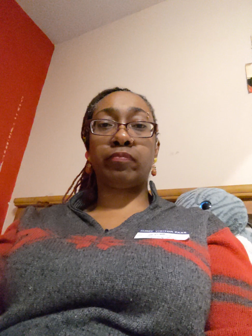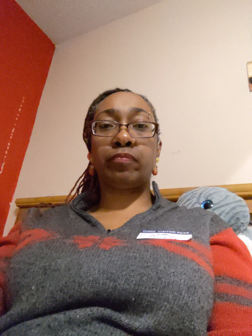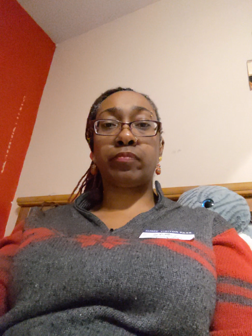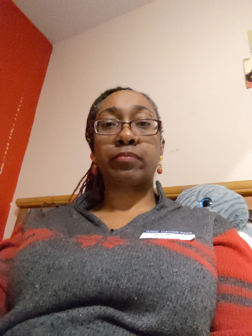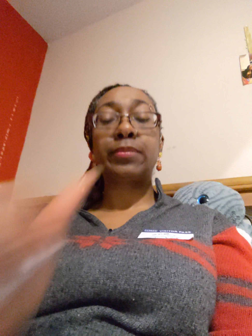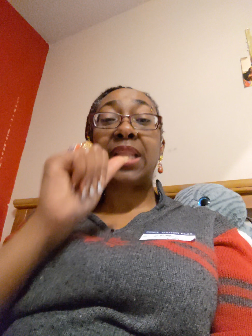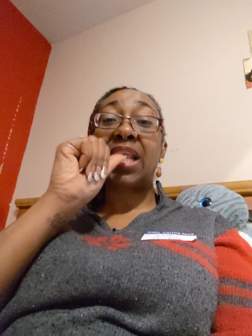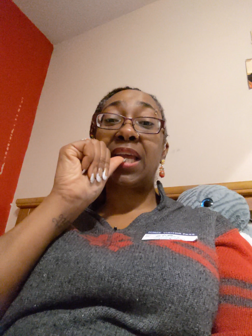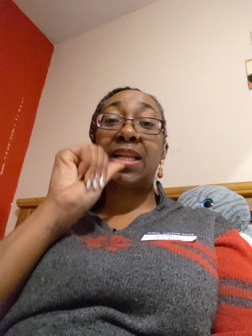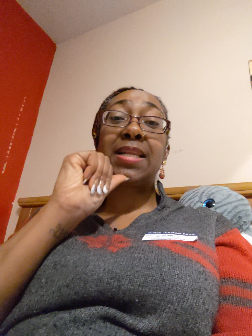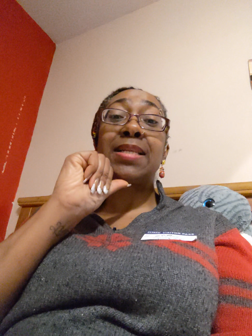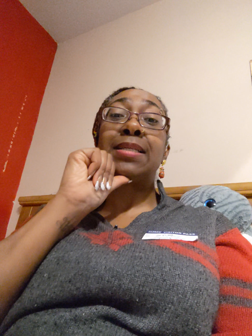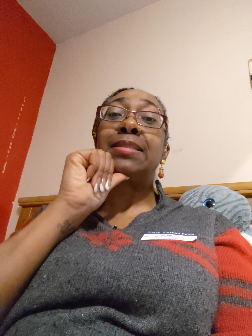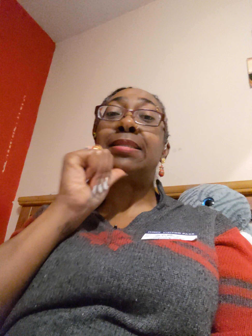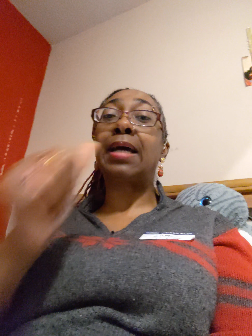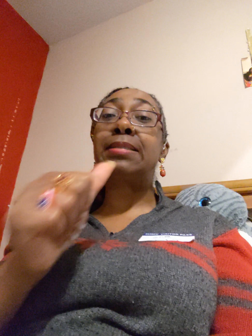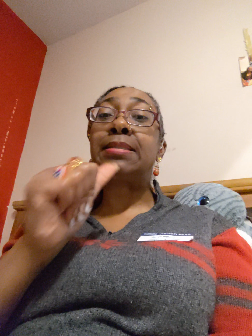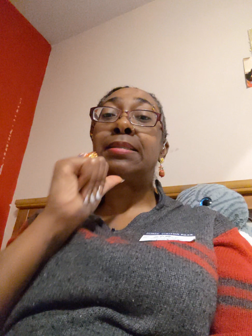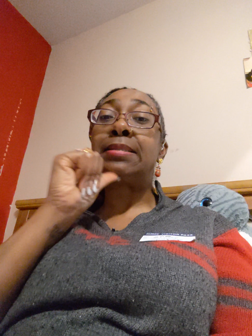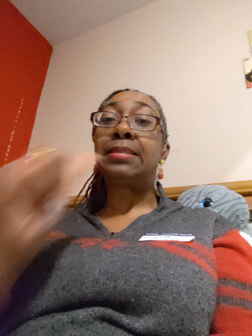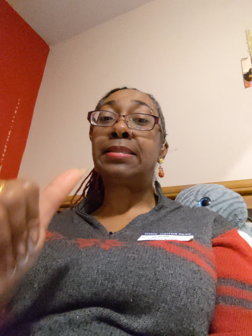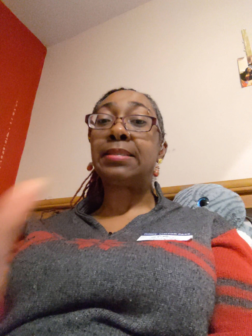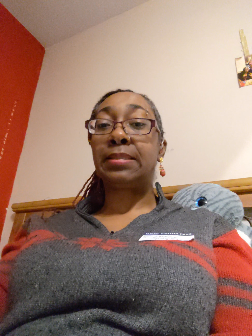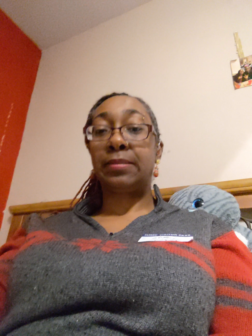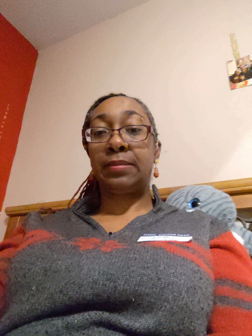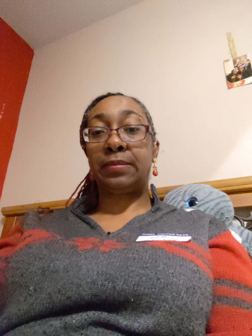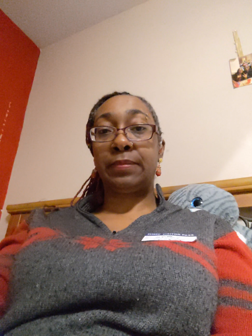not